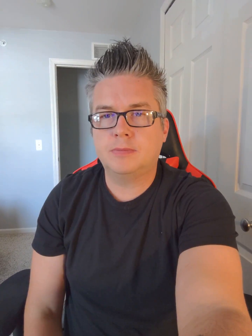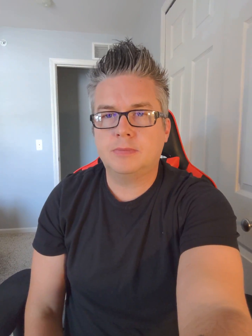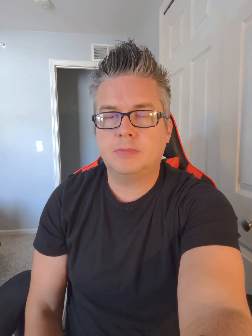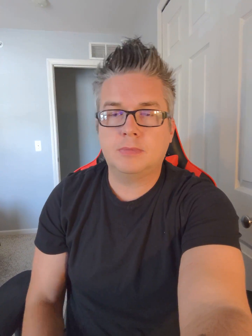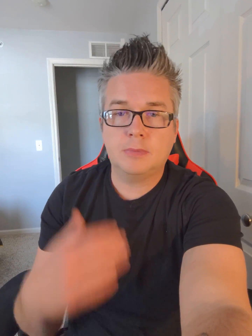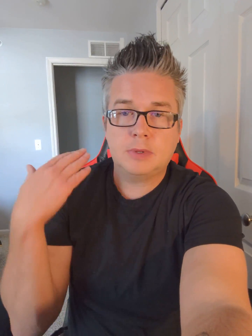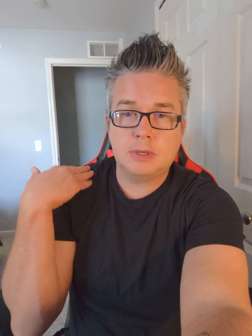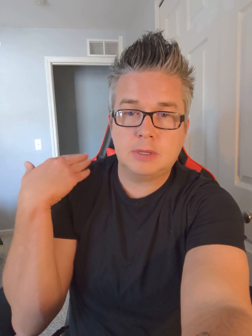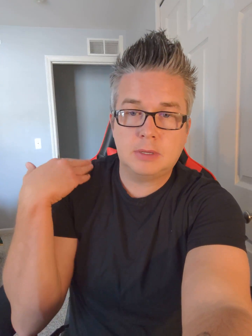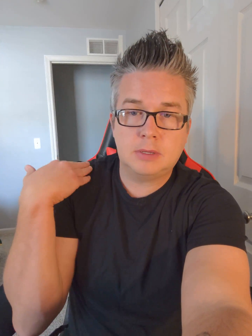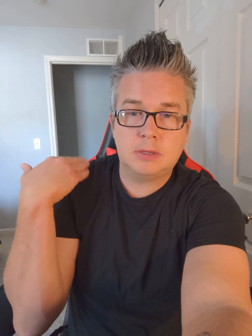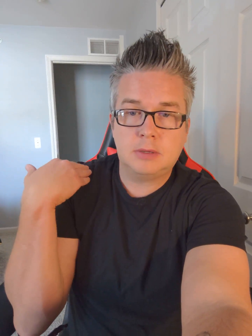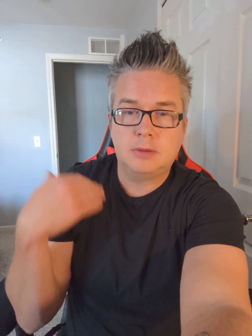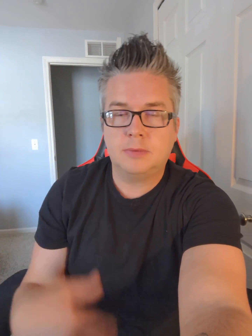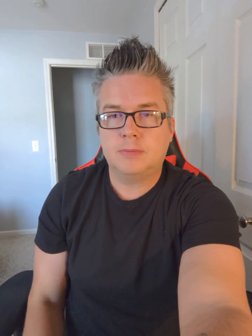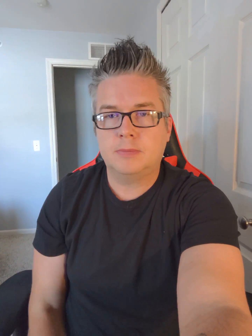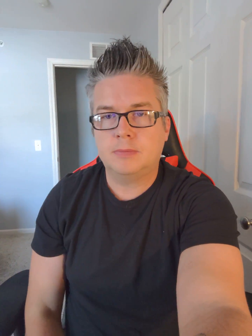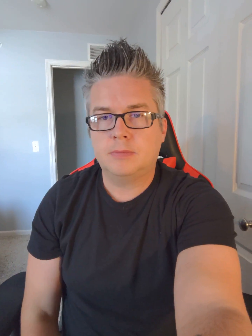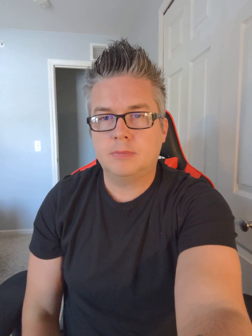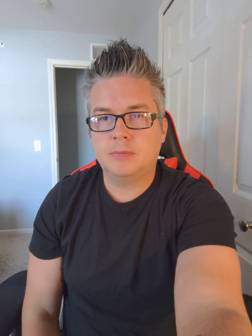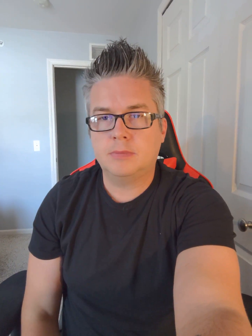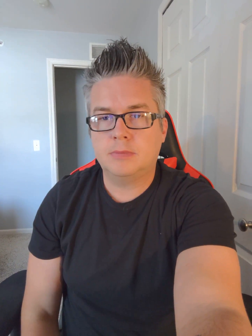shoulder